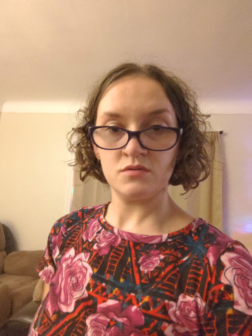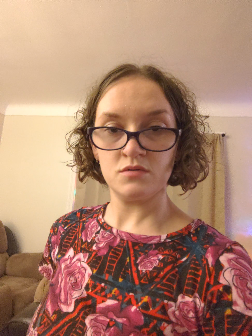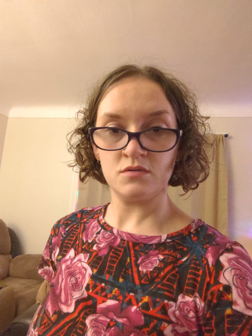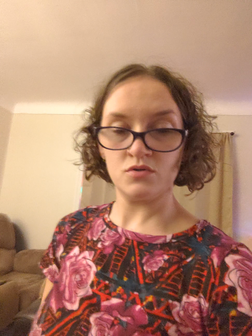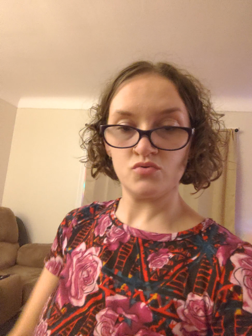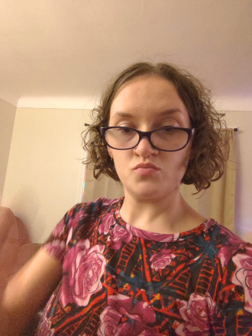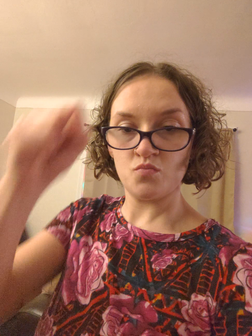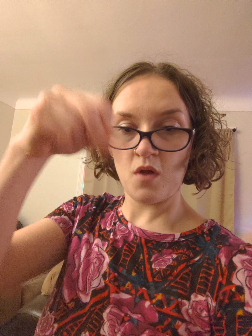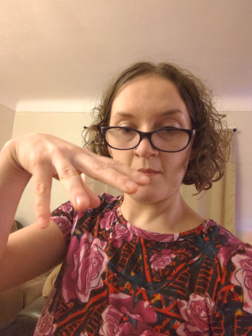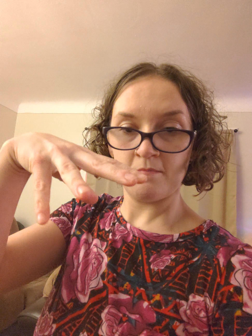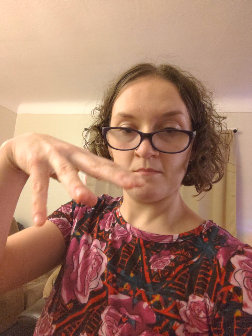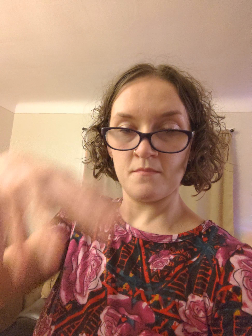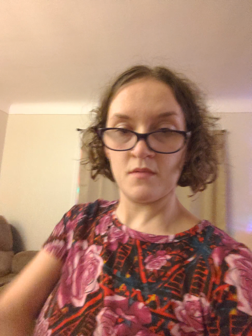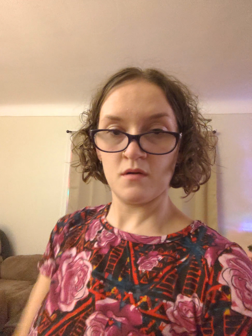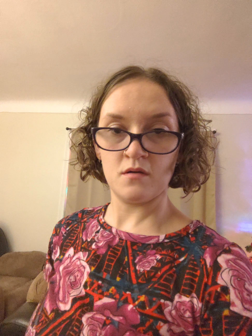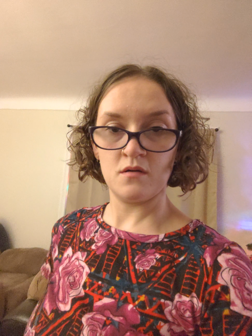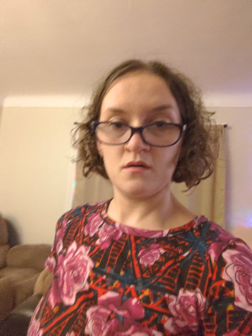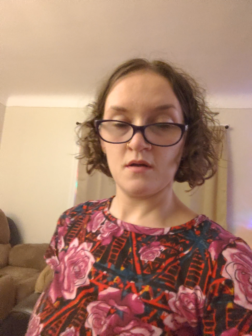drop